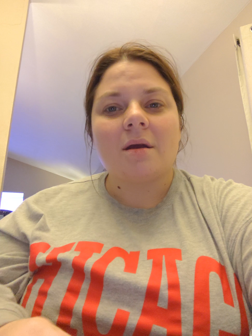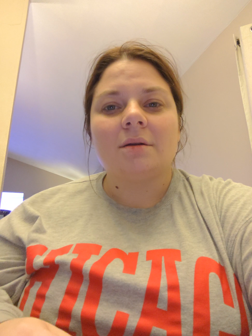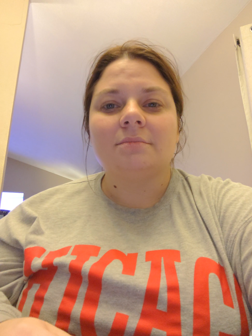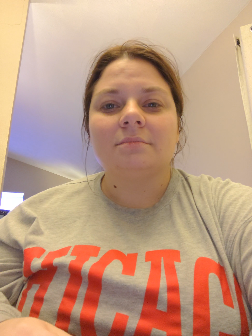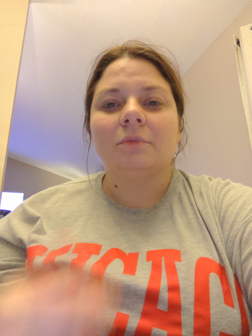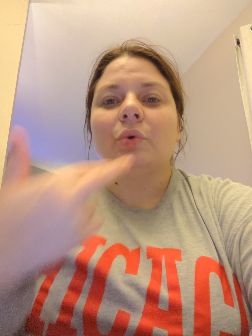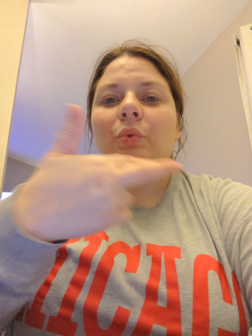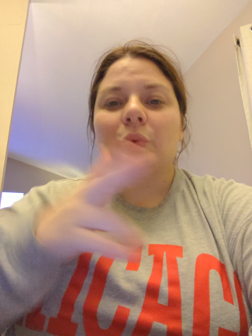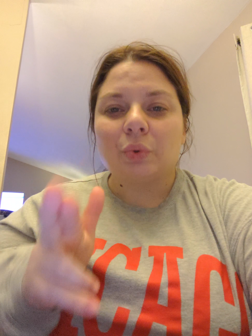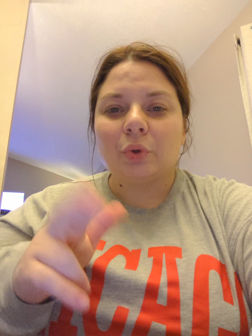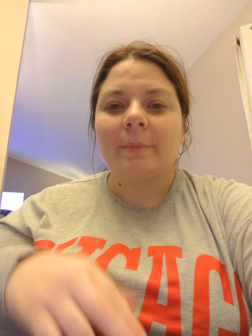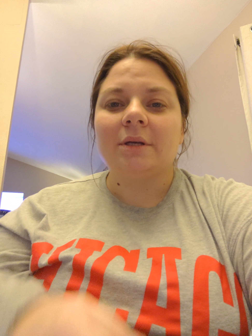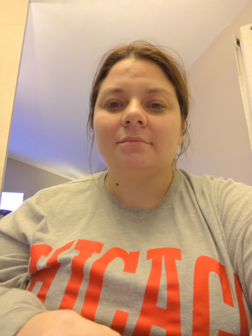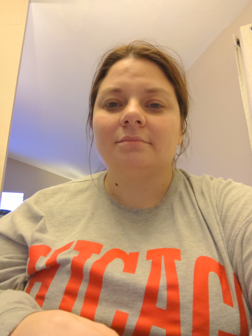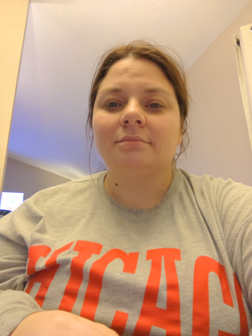room